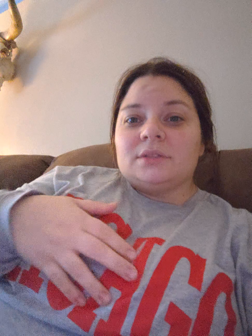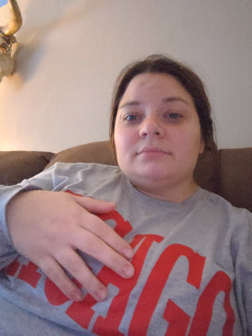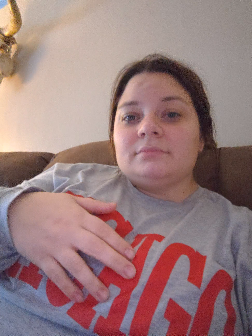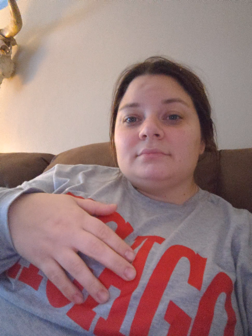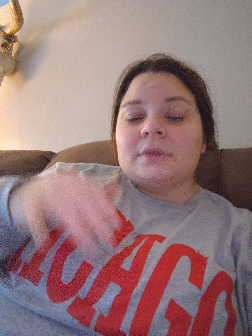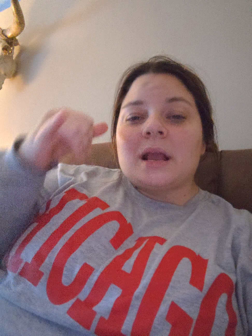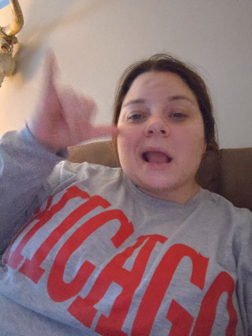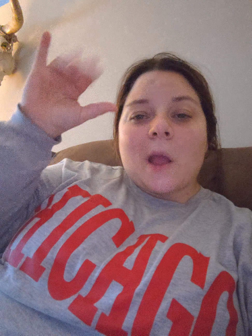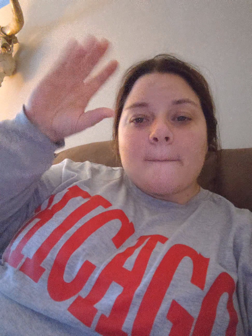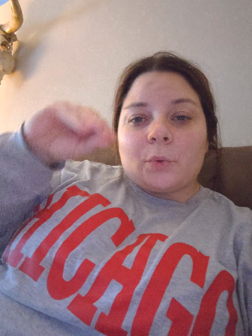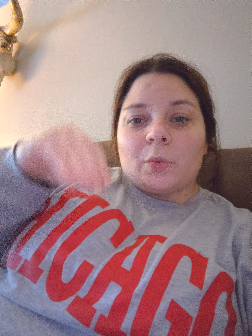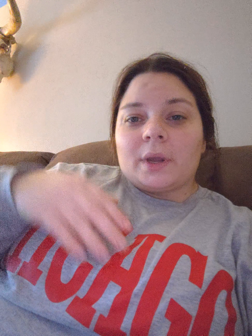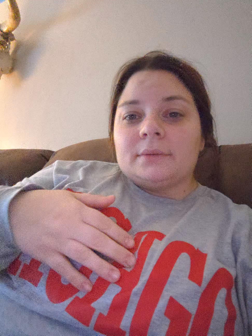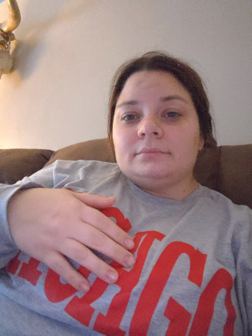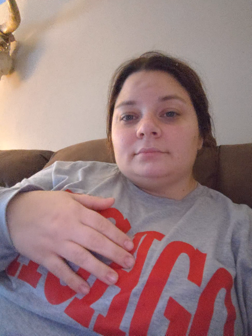cowboy